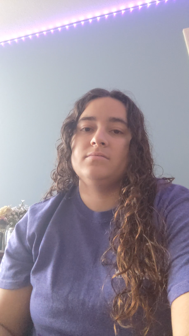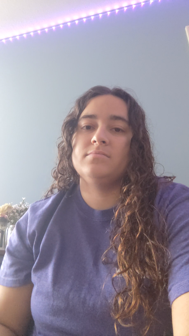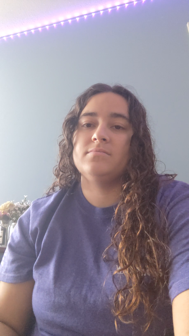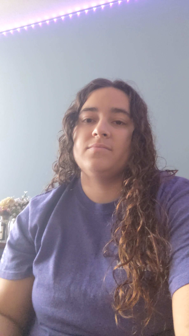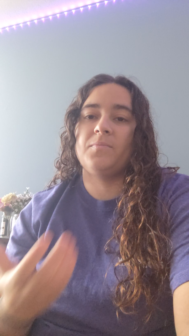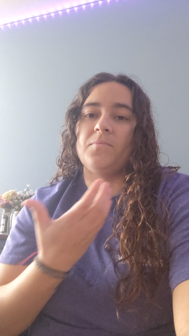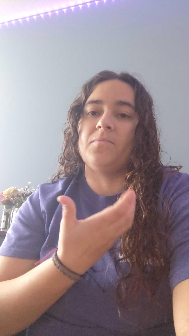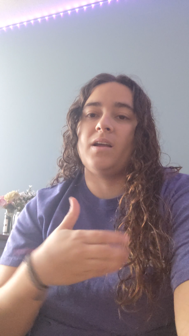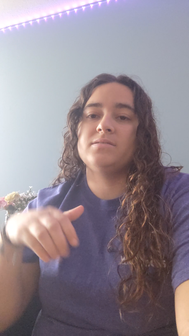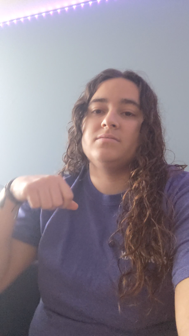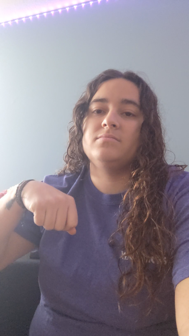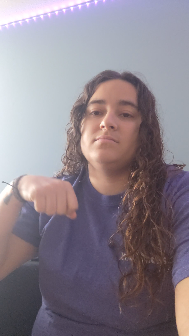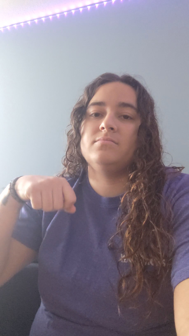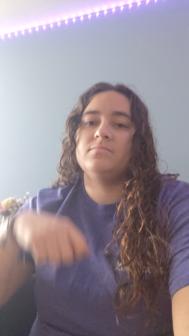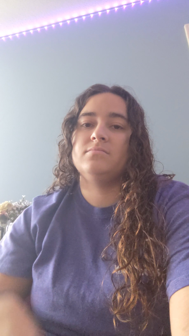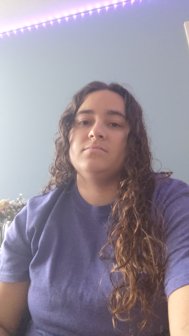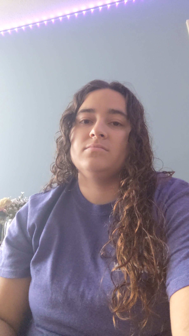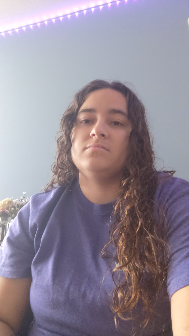basket